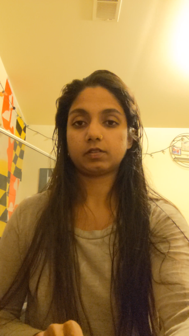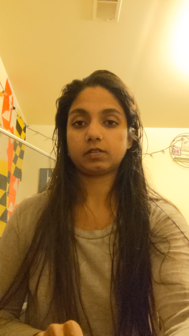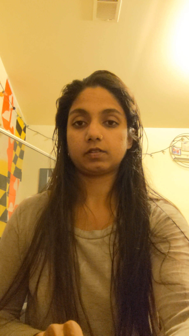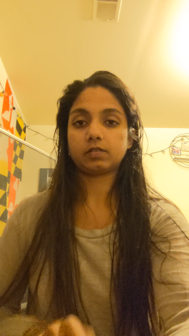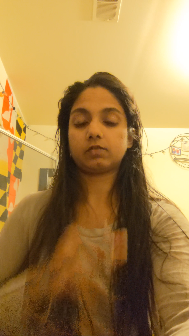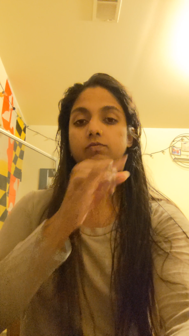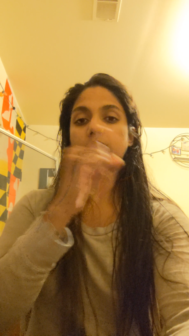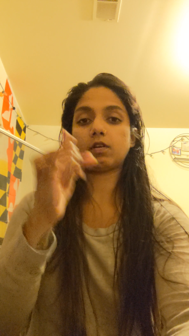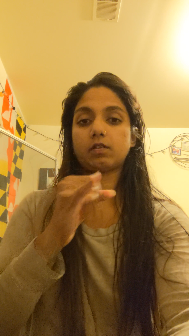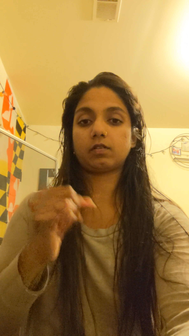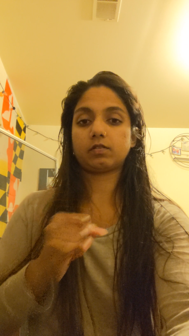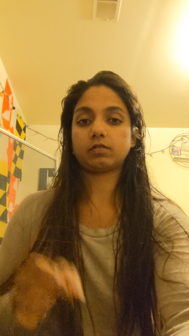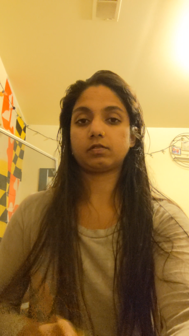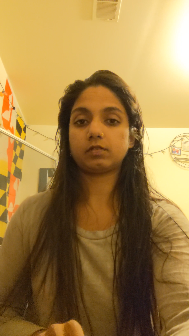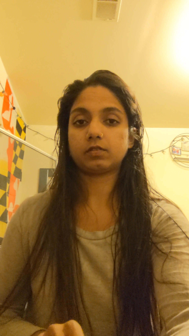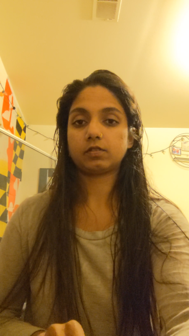draw